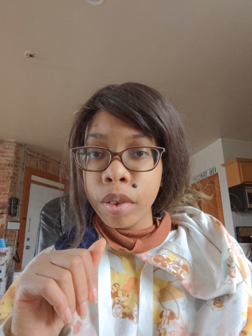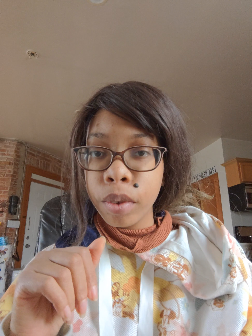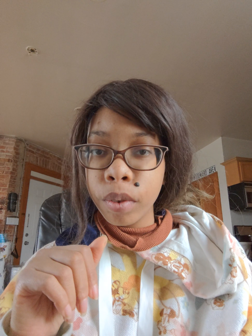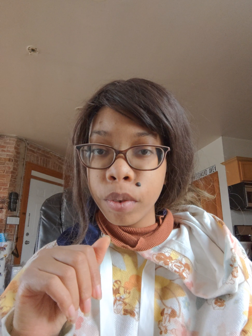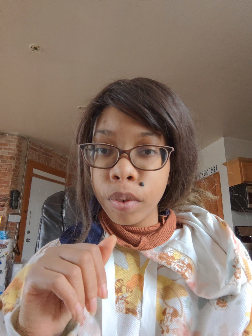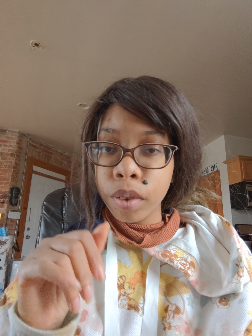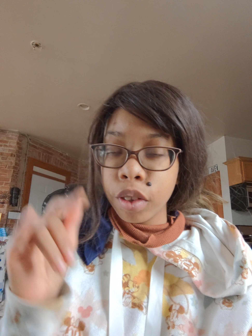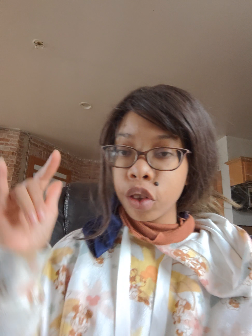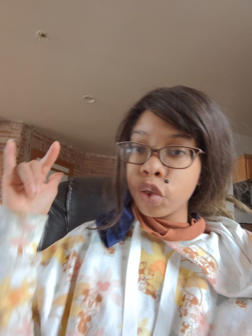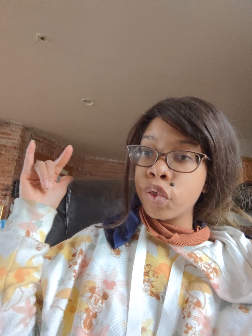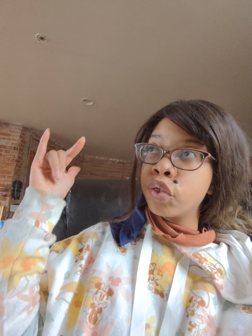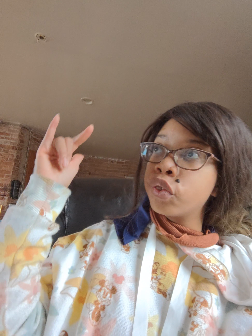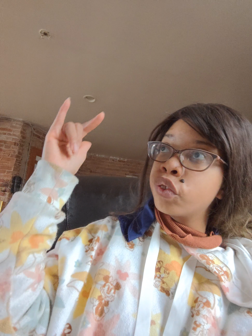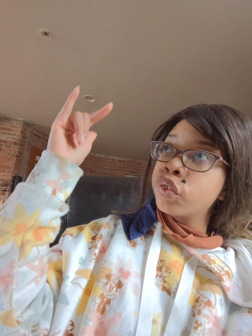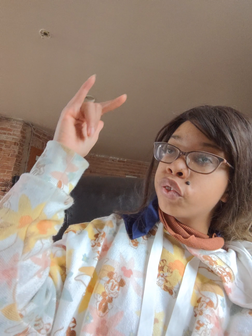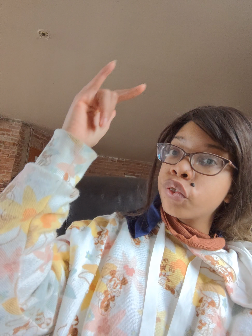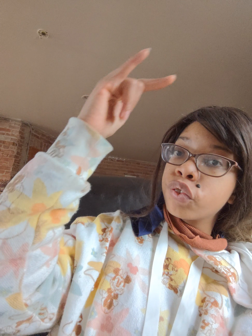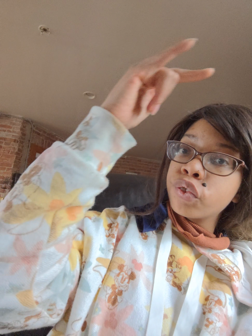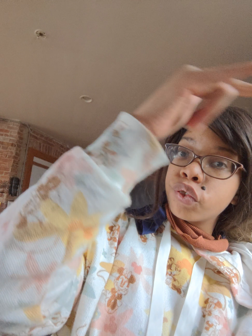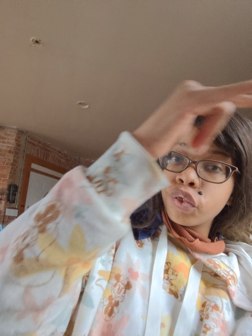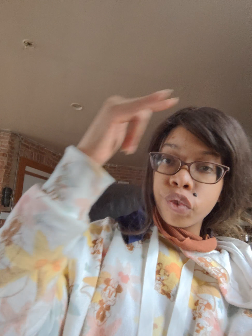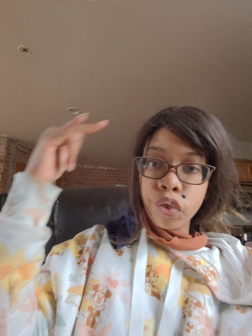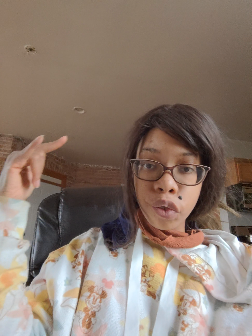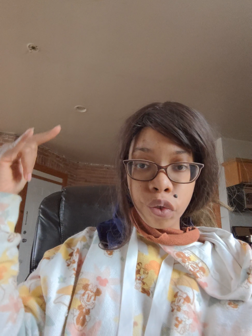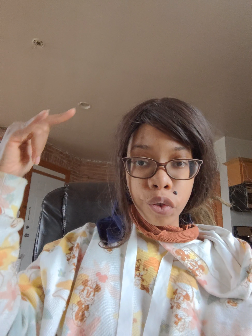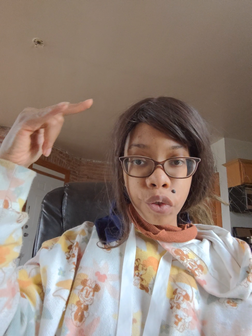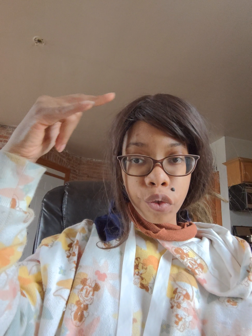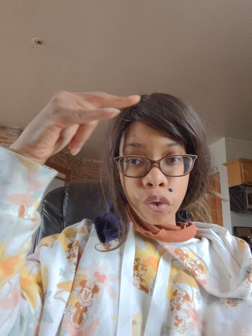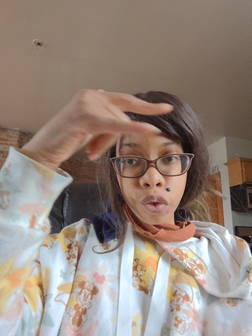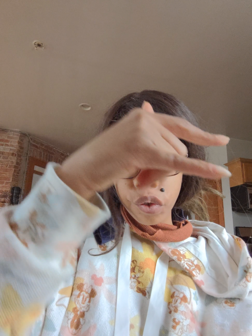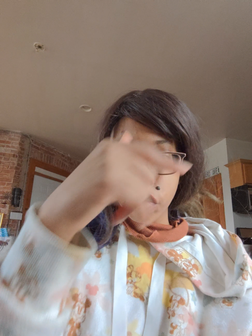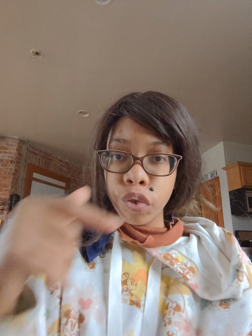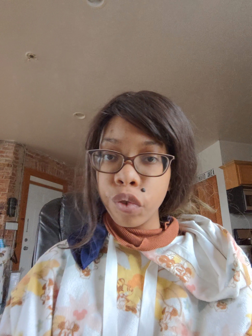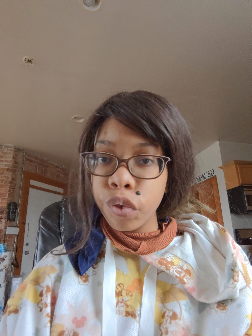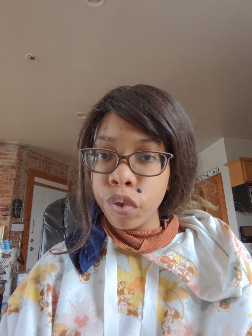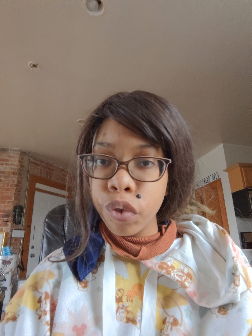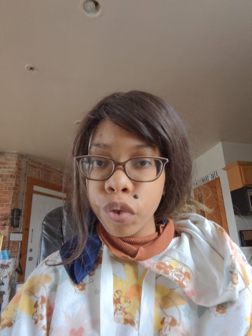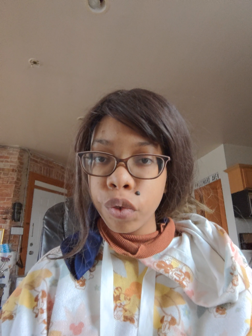airplane